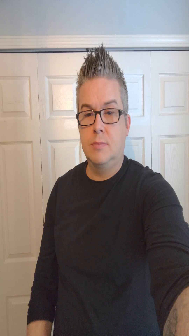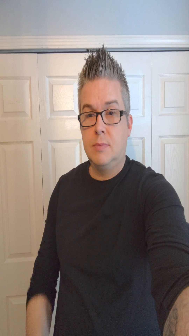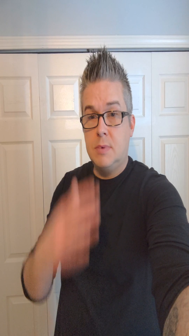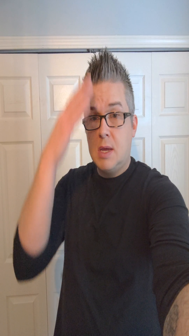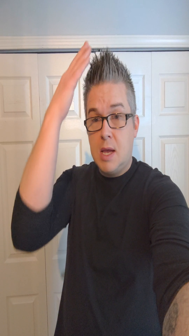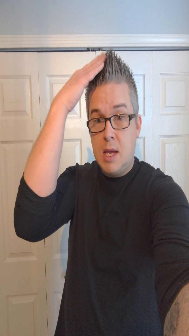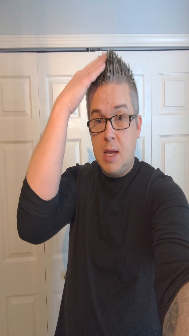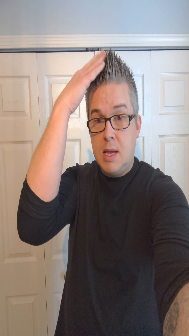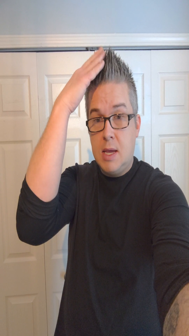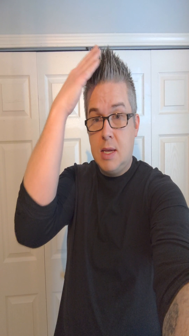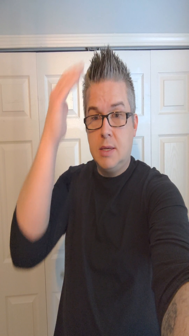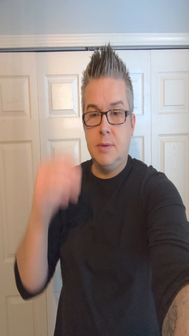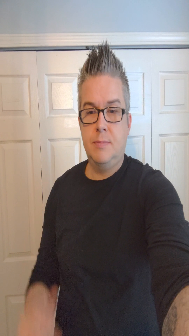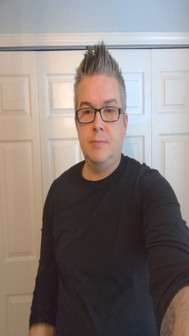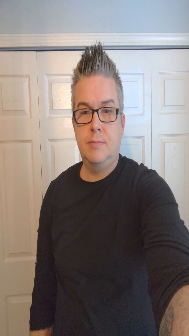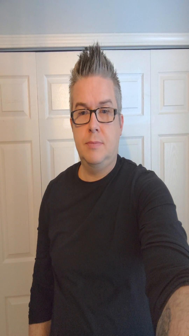hat